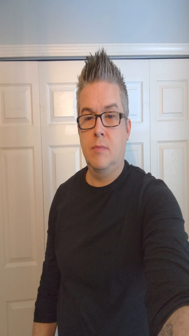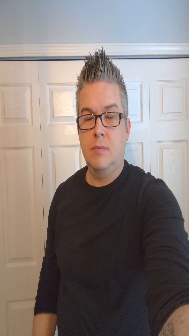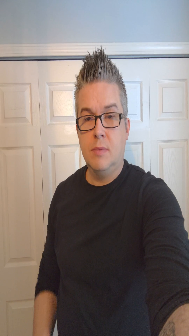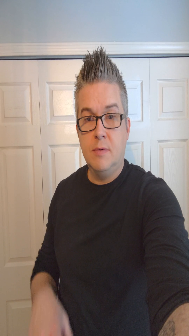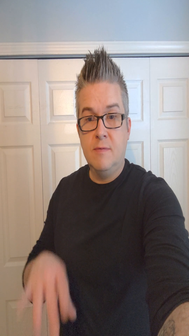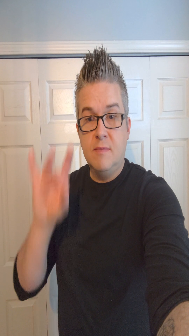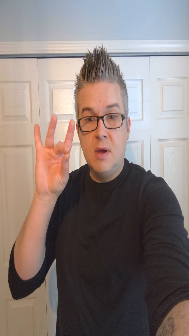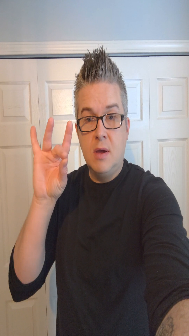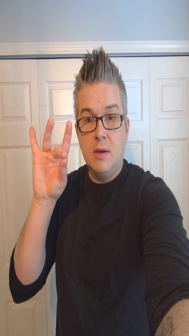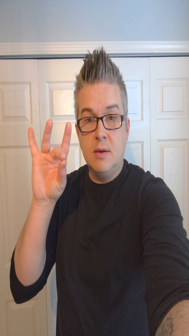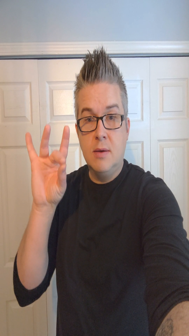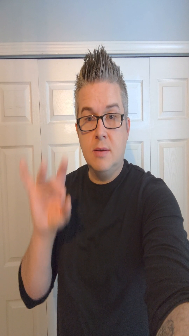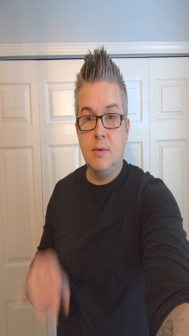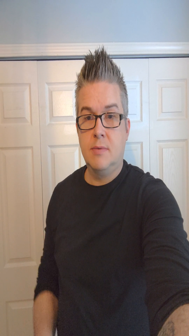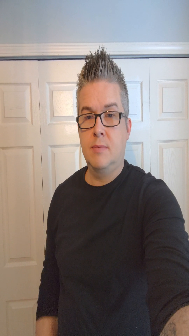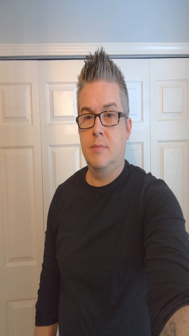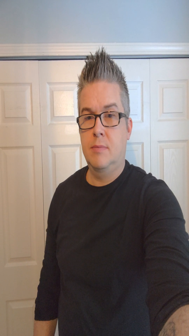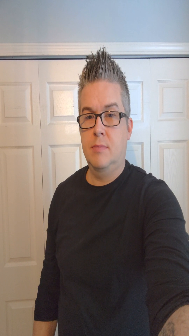find